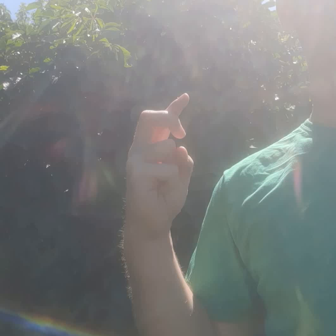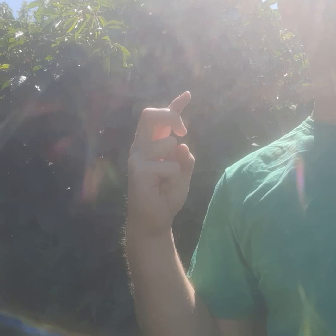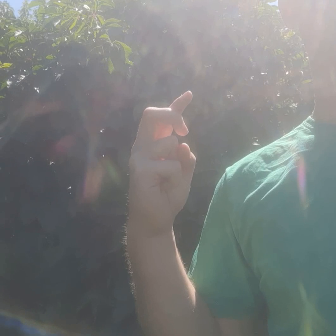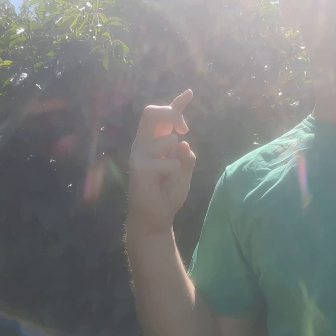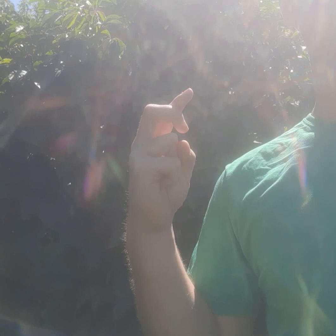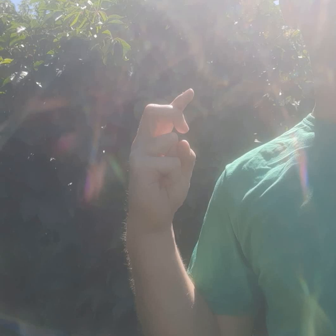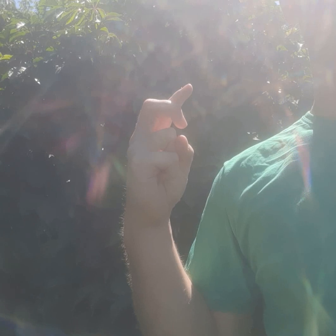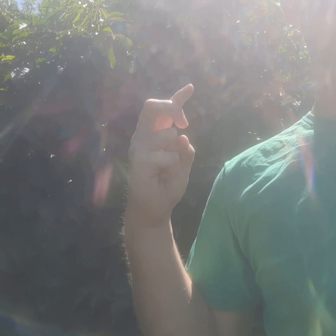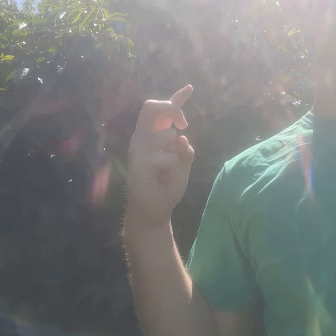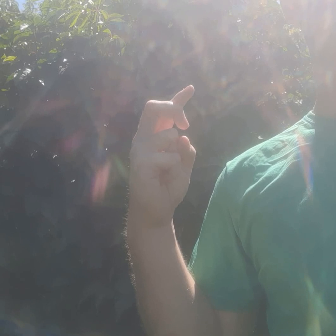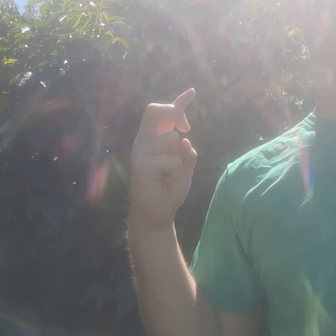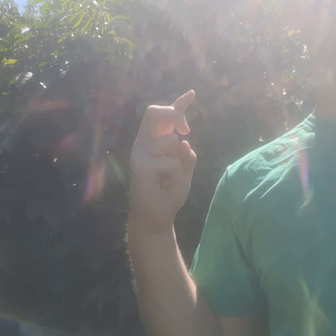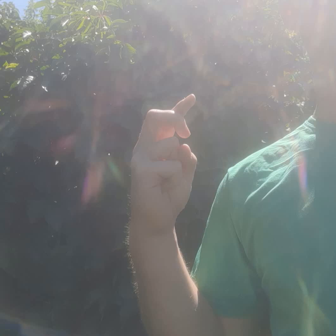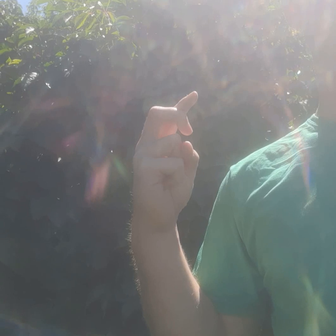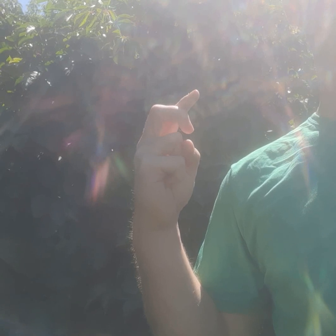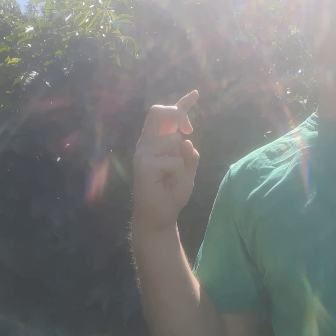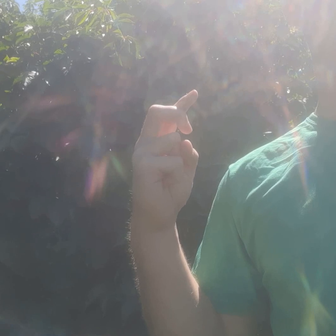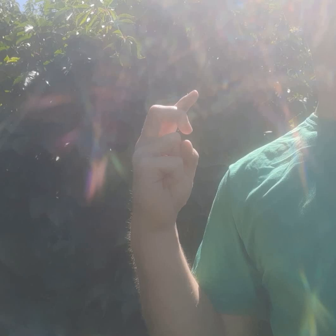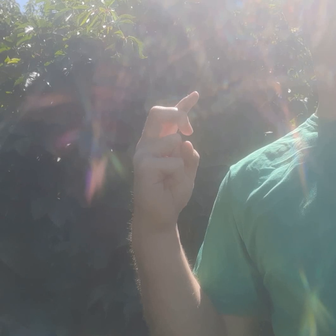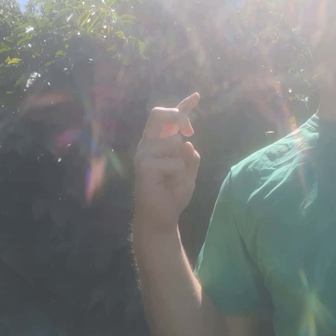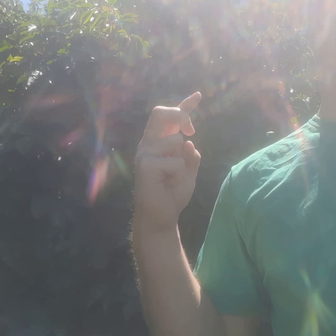Б